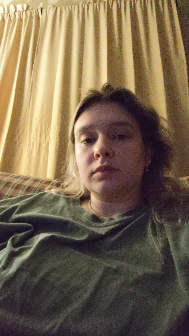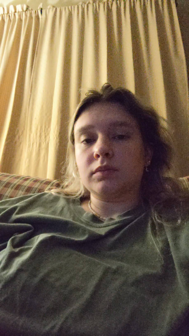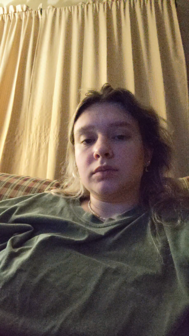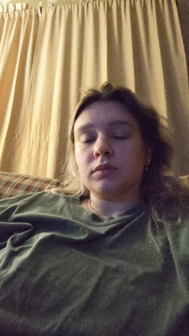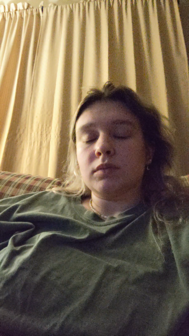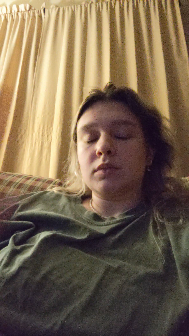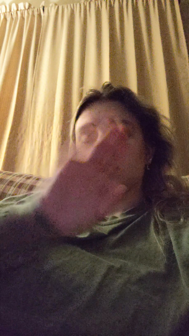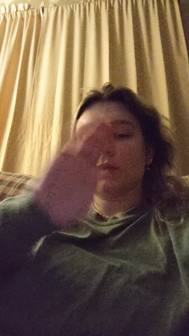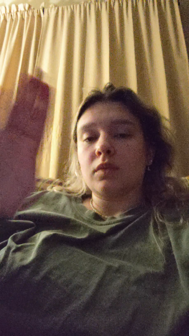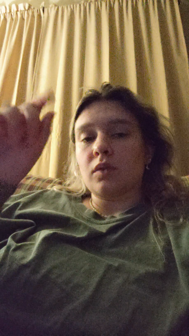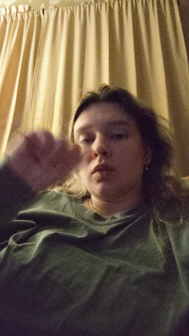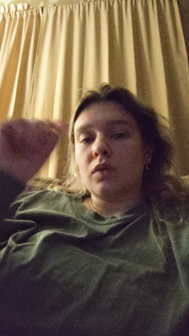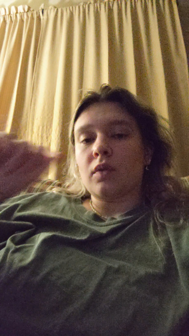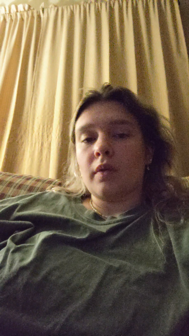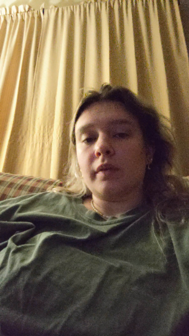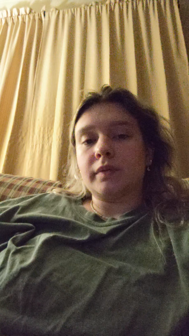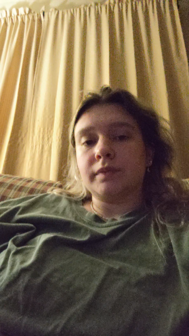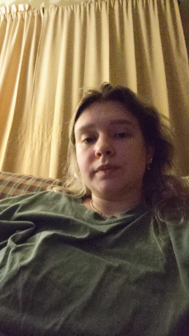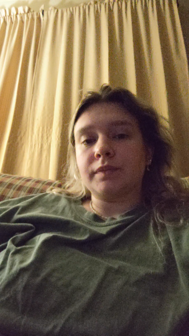chalk